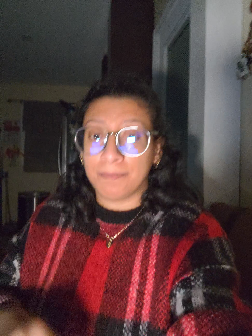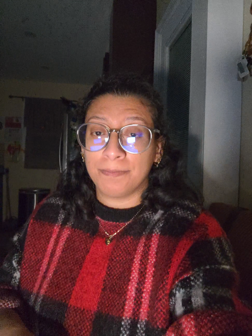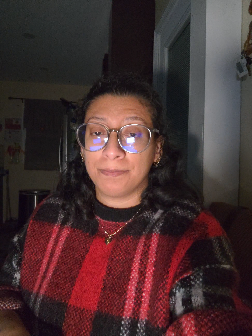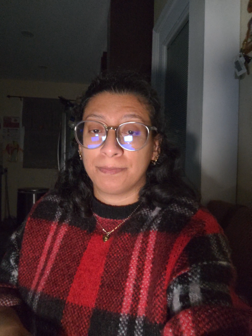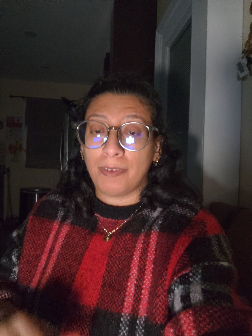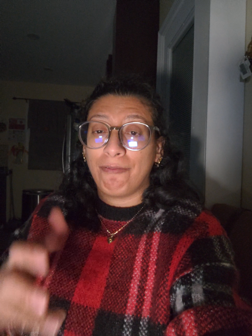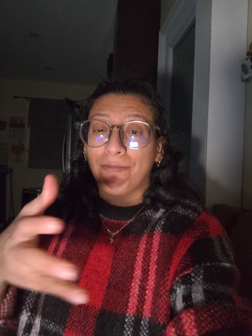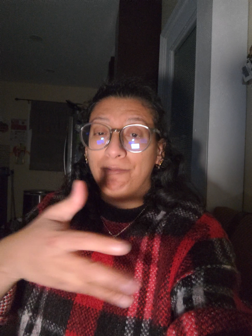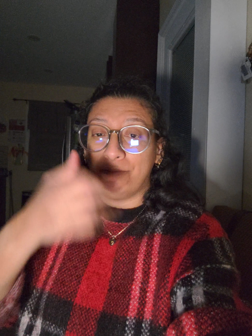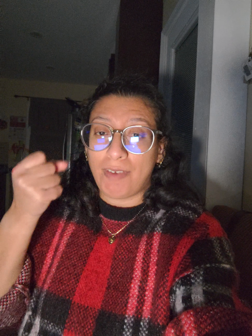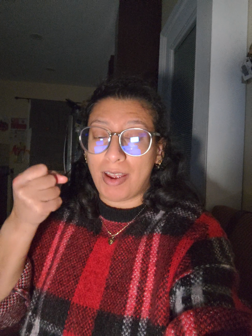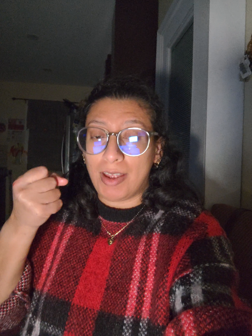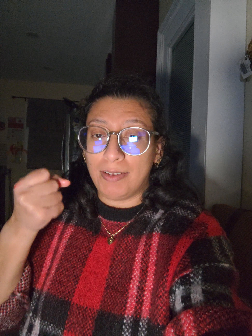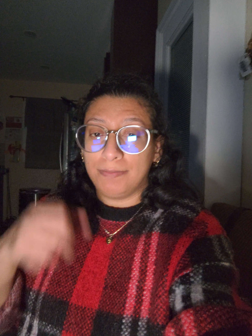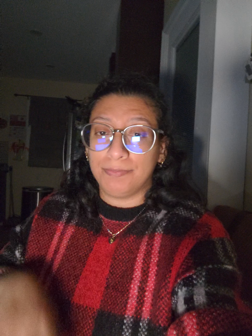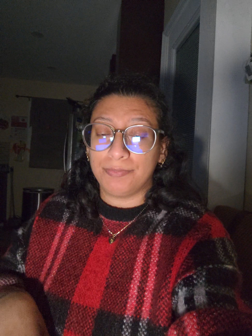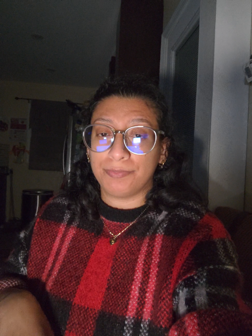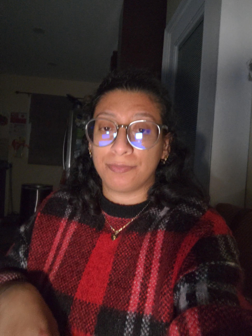fast